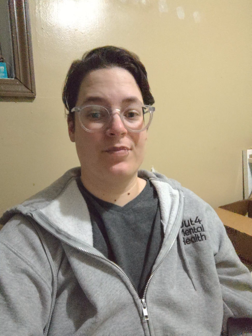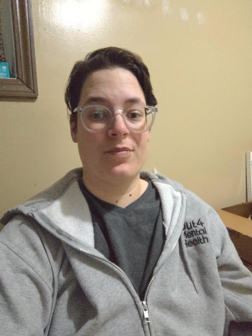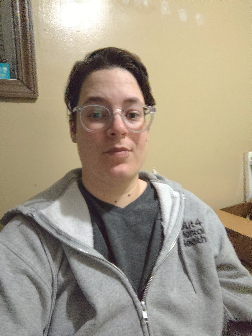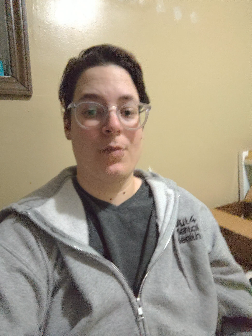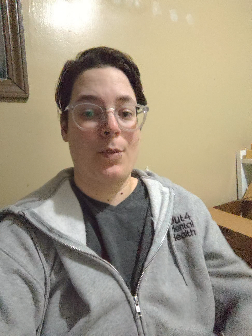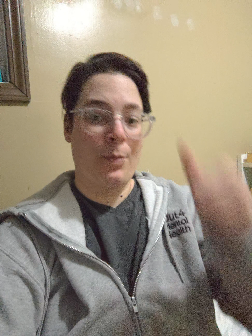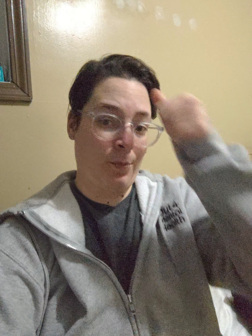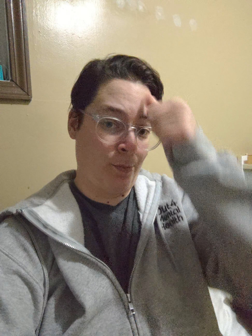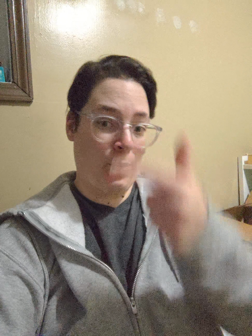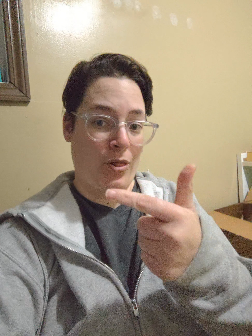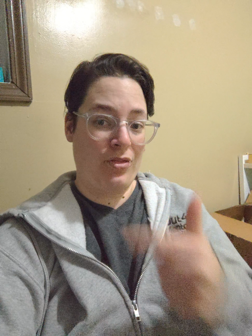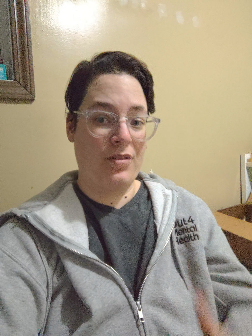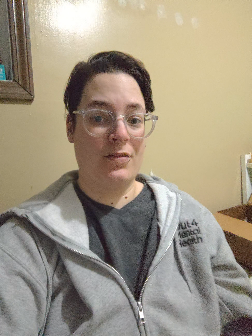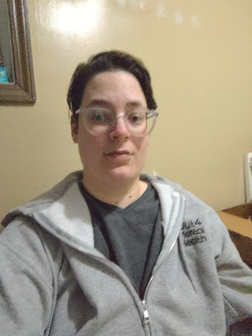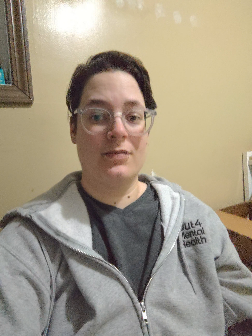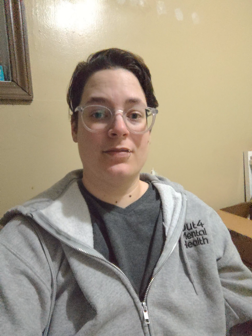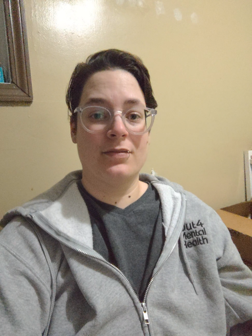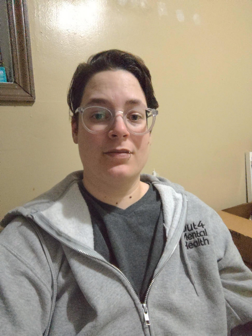brother